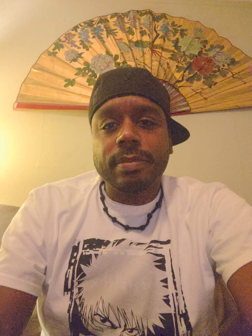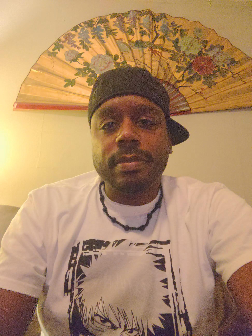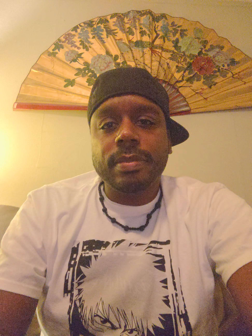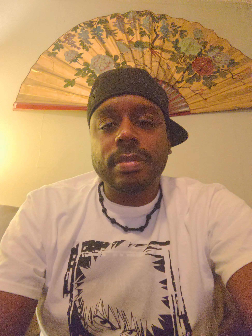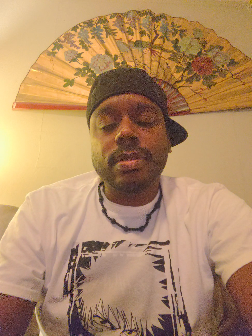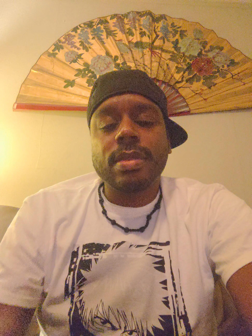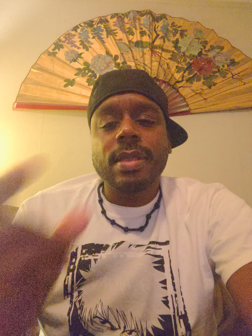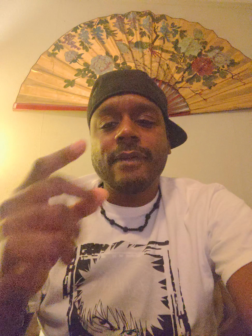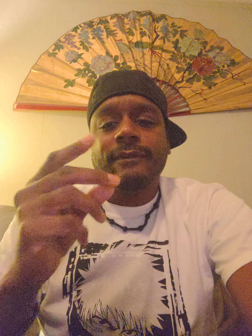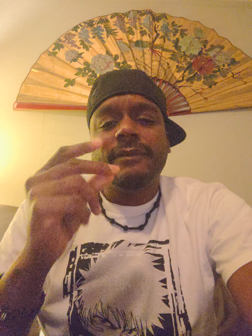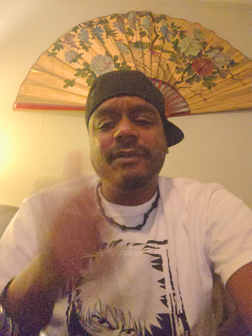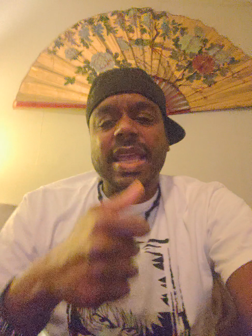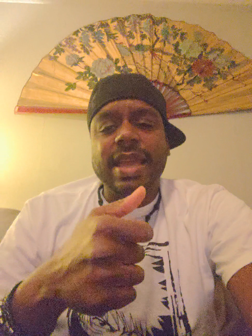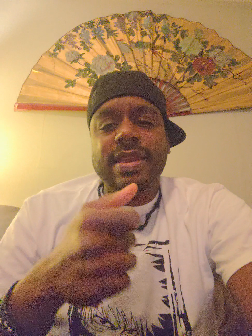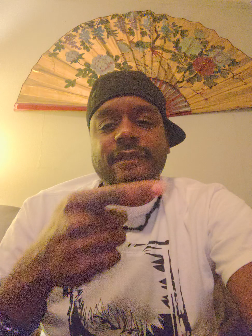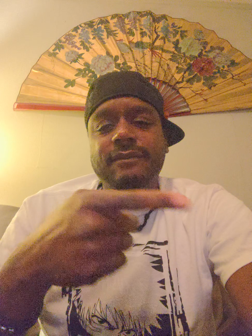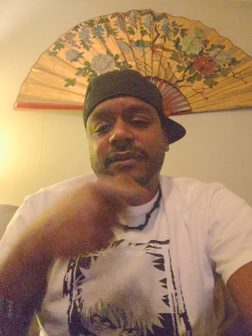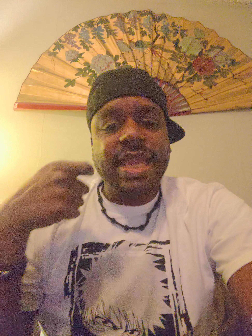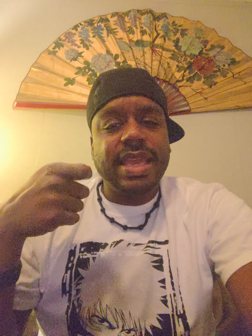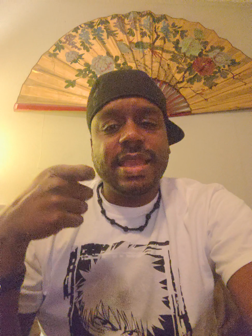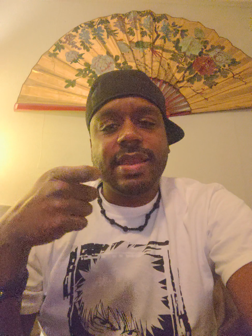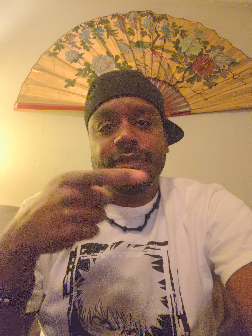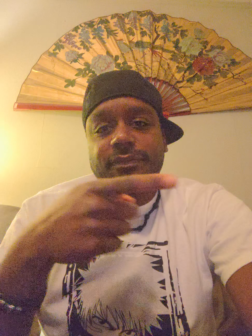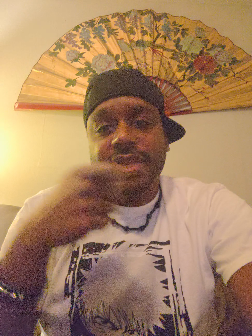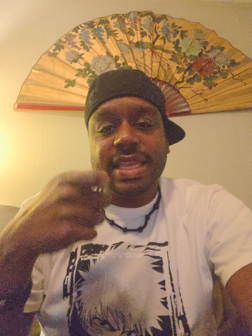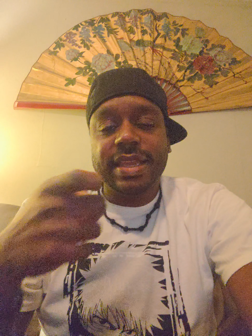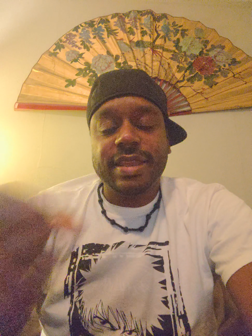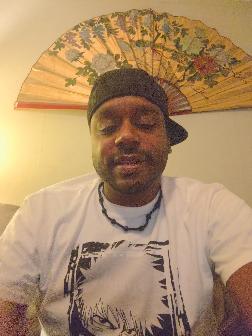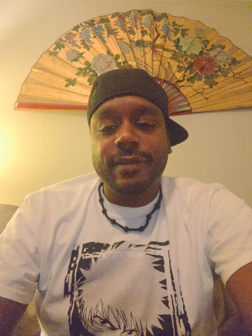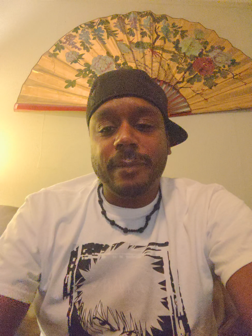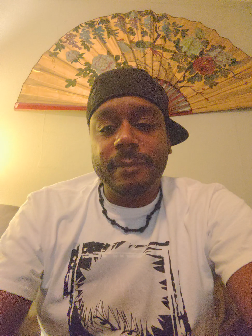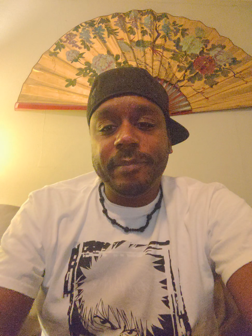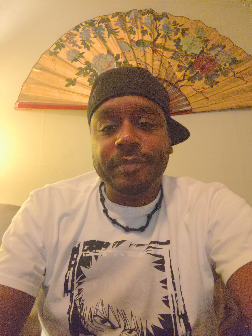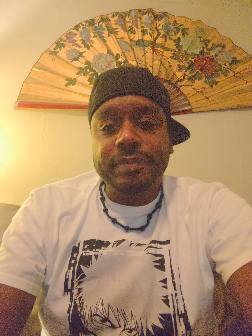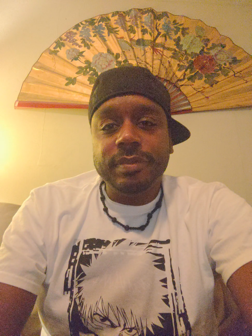fast